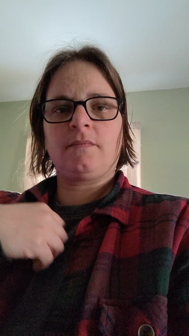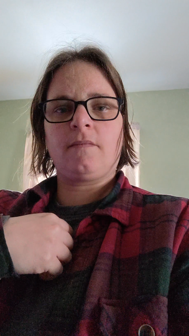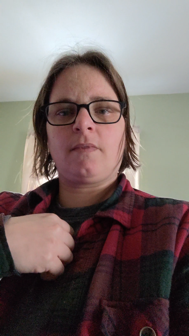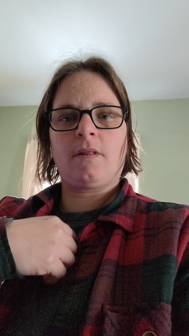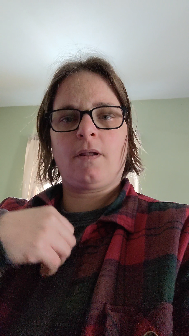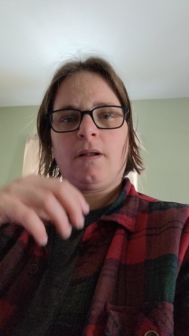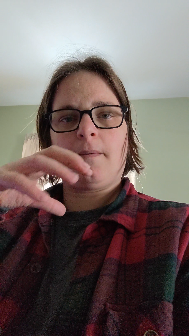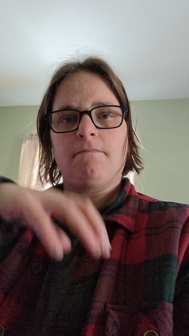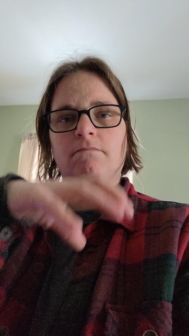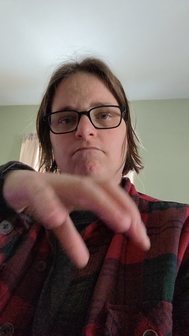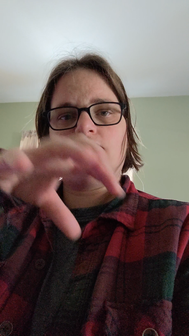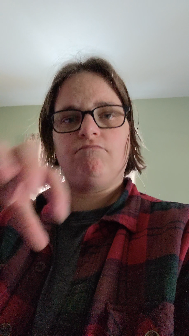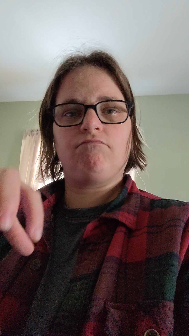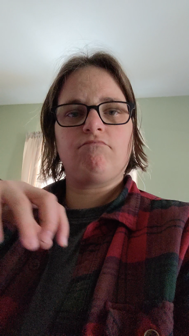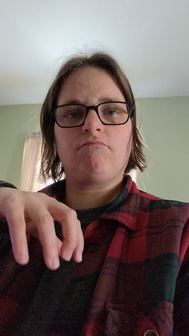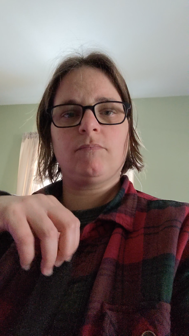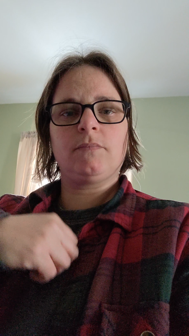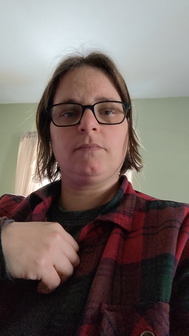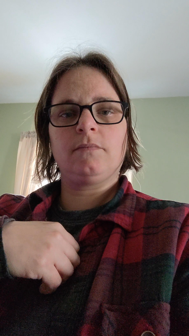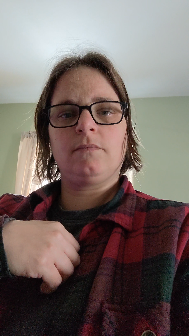block